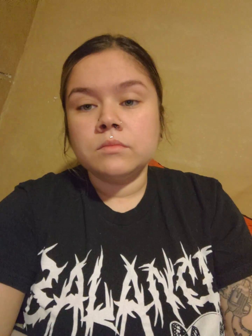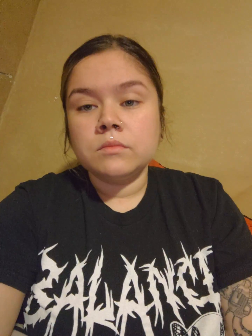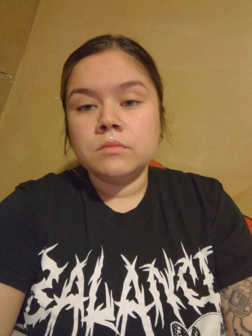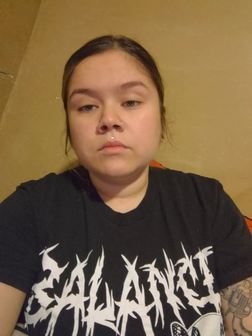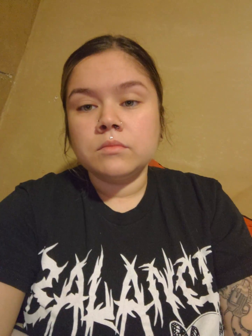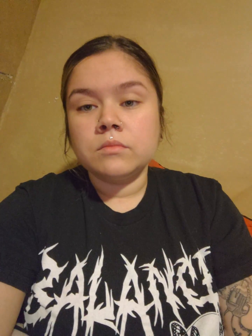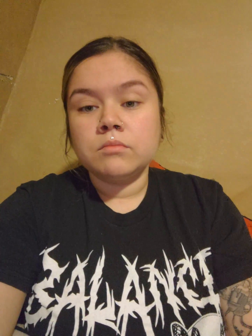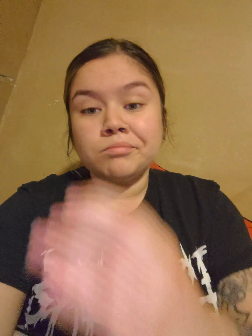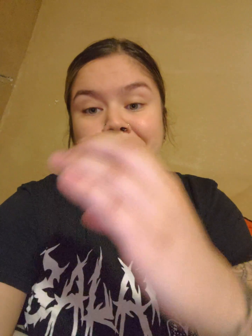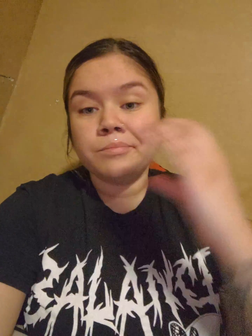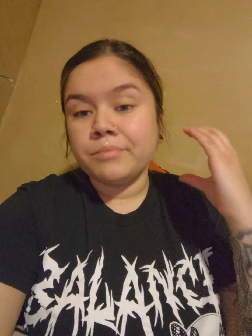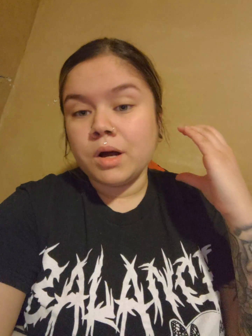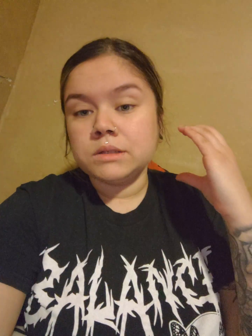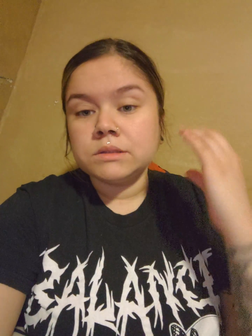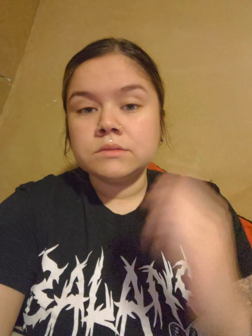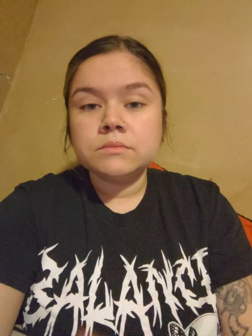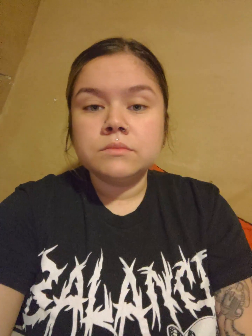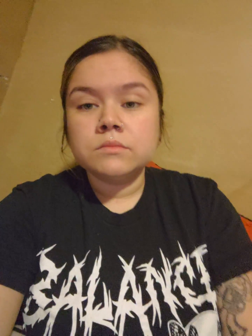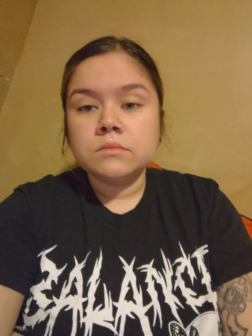bus